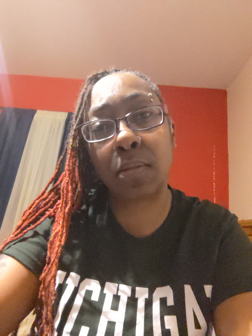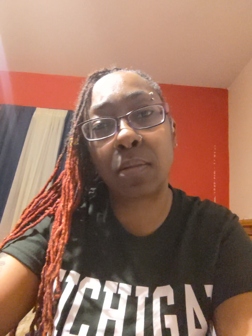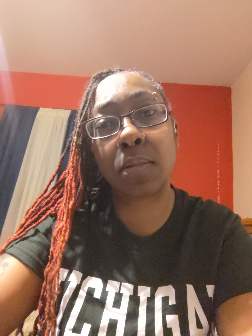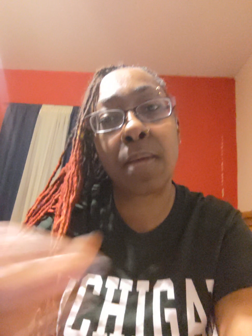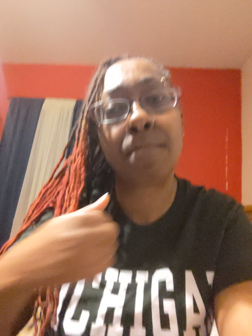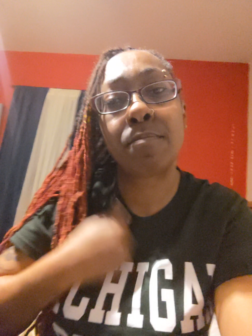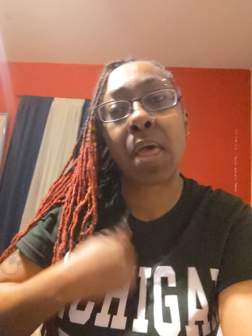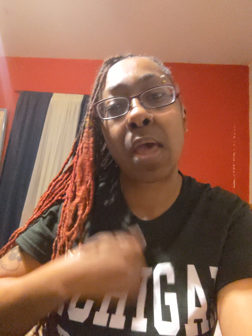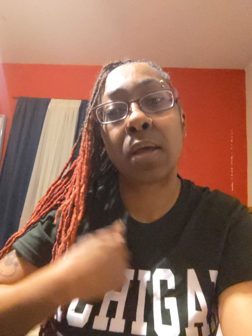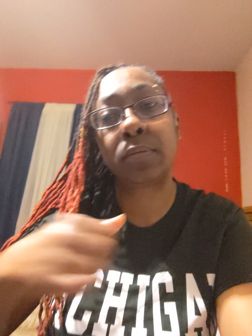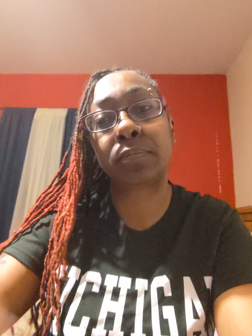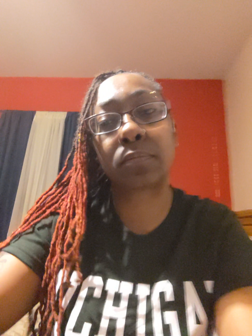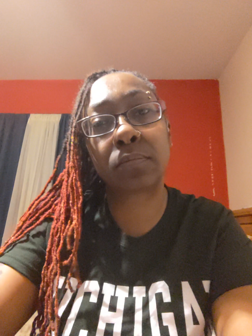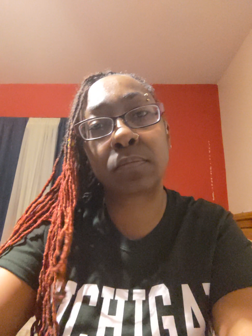bath